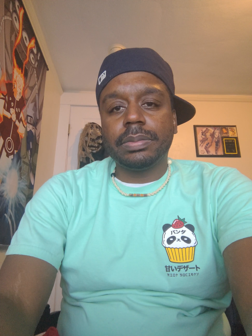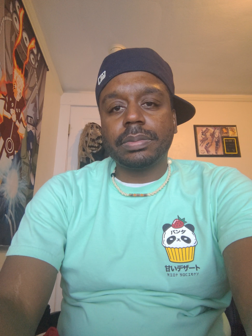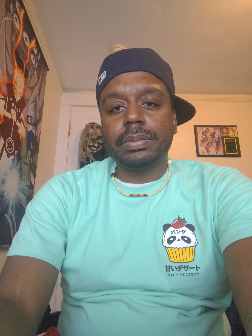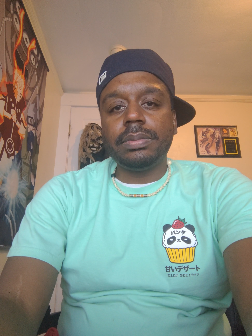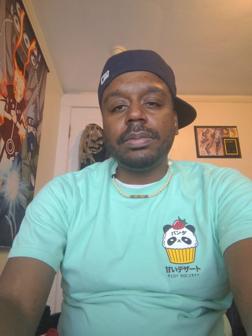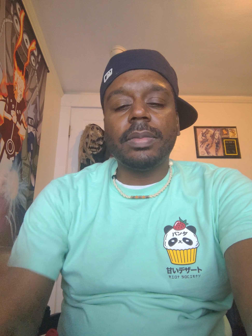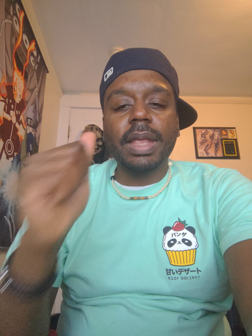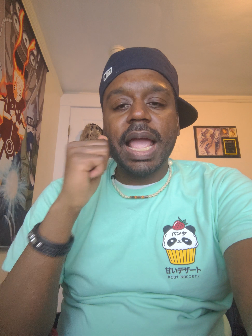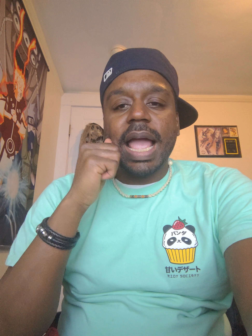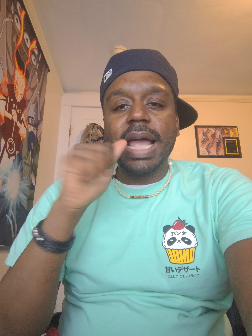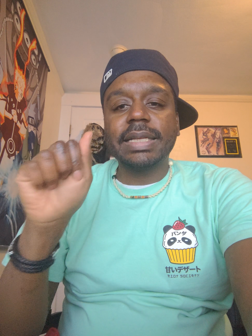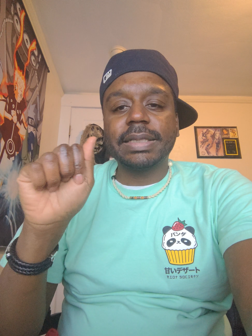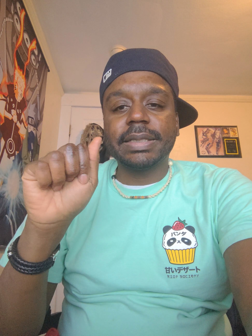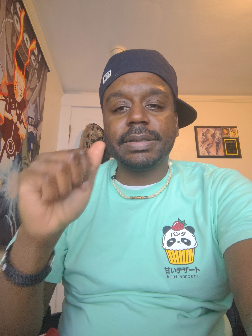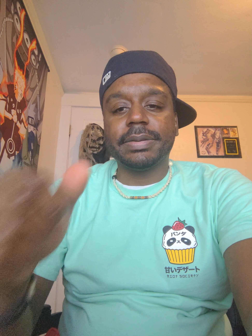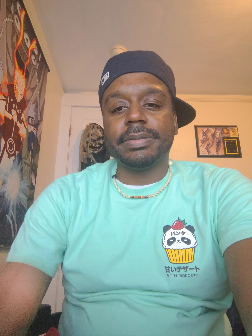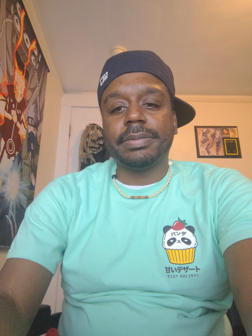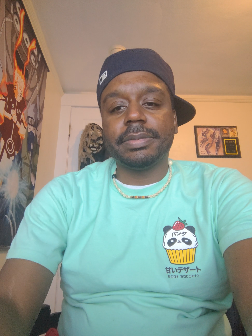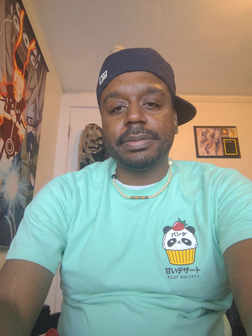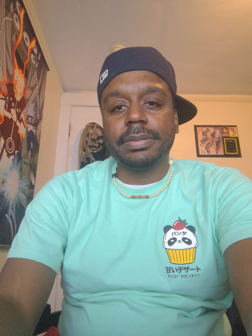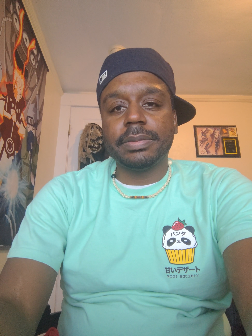aunt